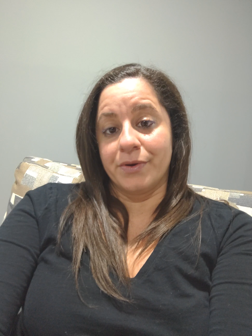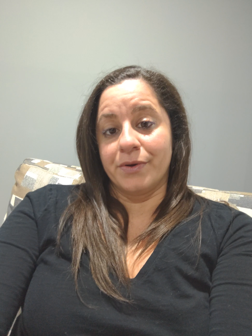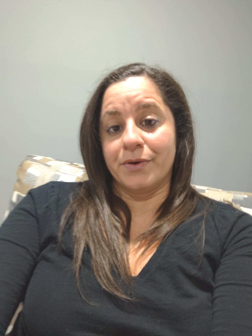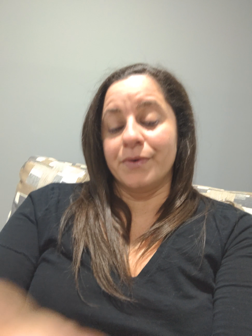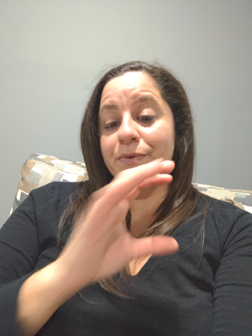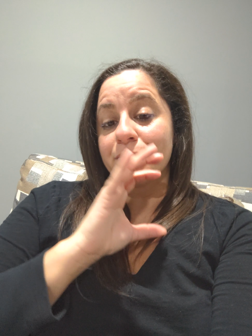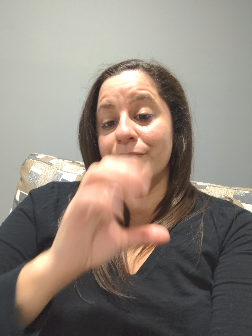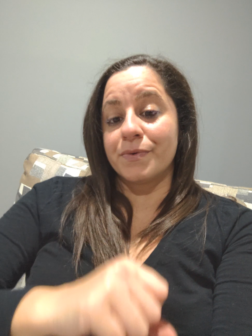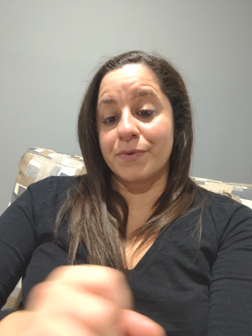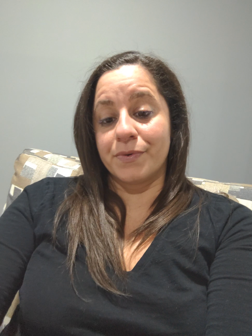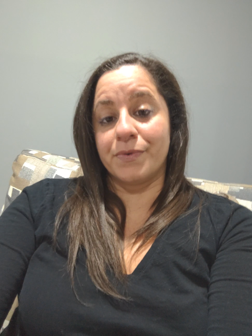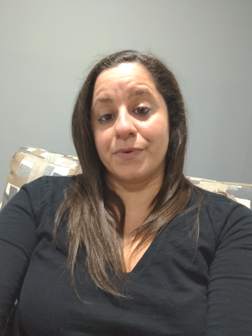old